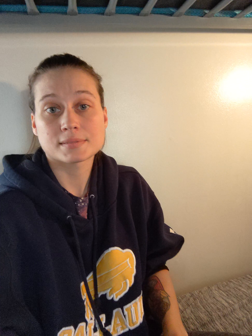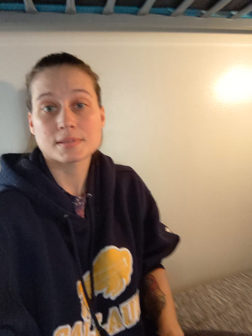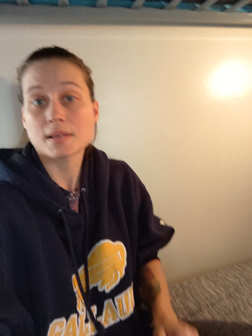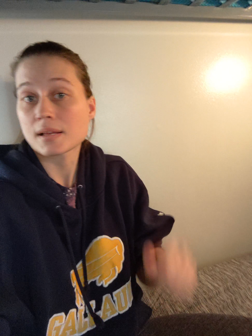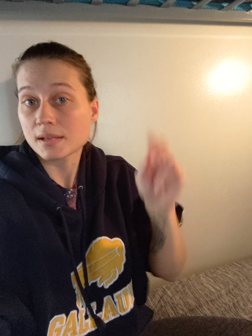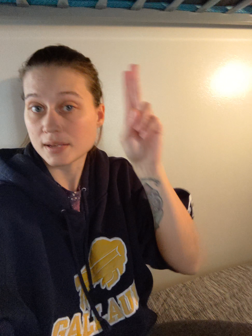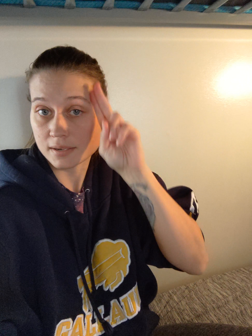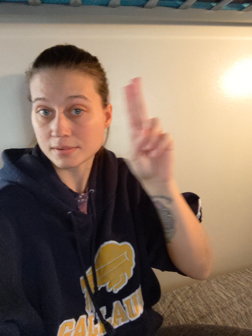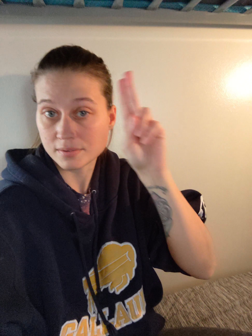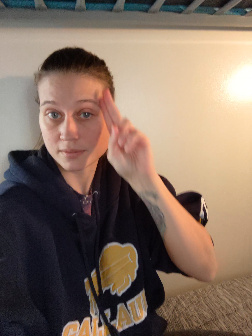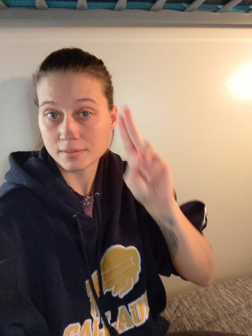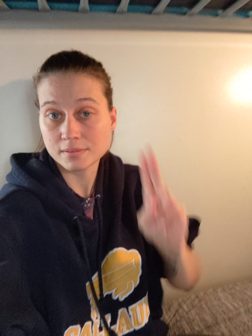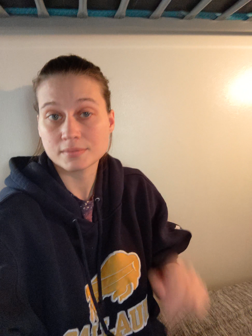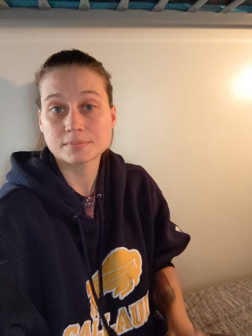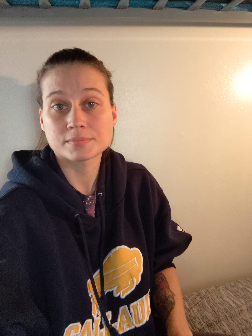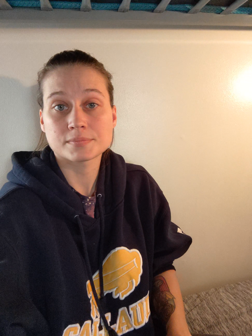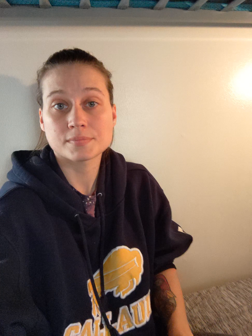uncle